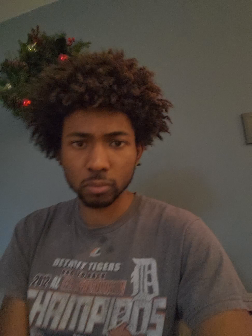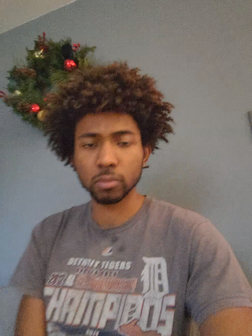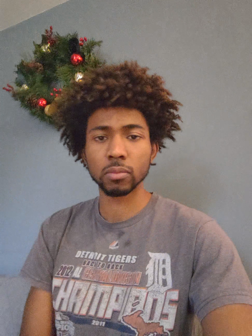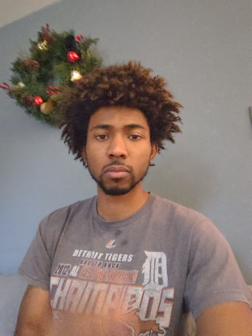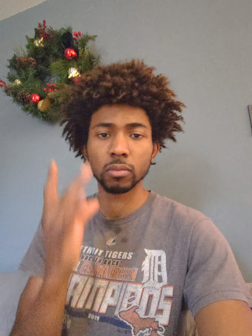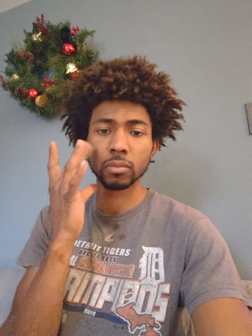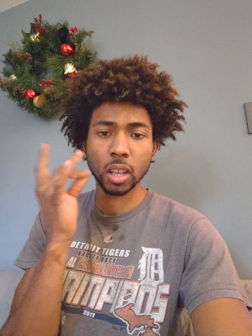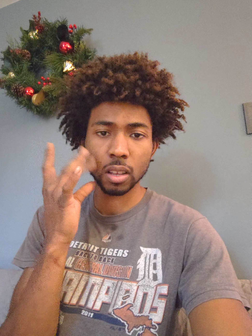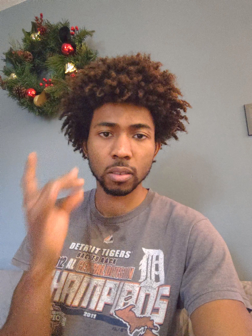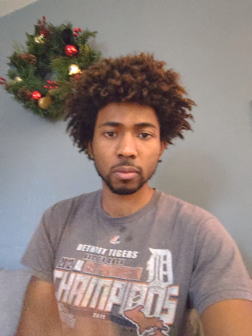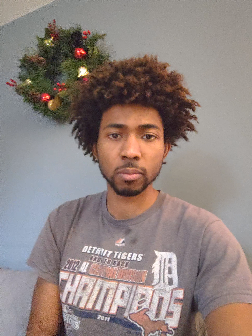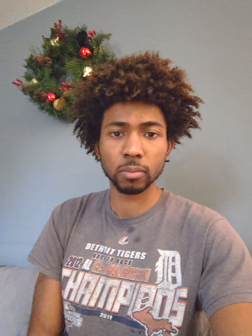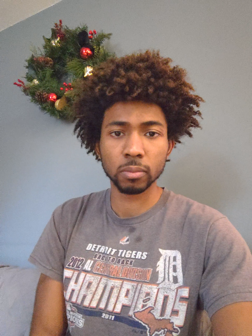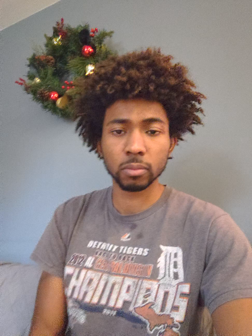cat